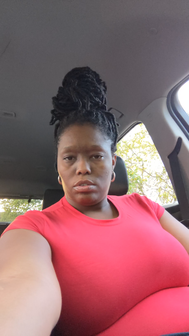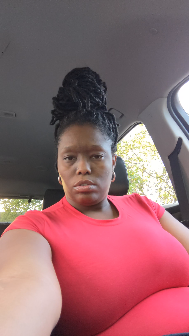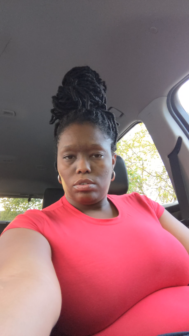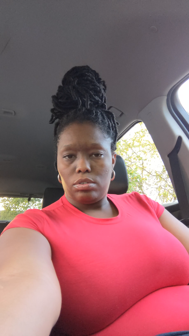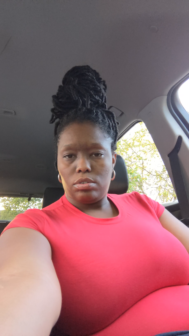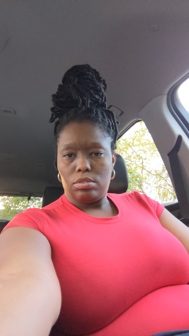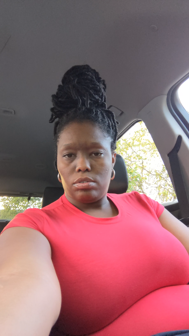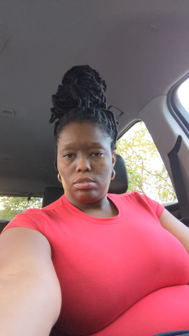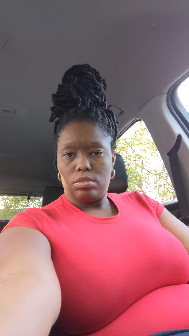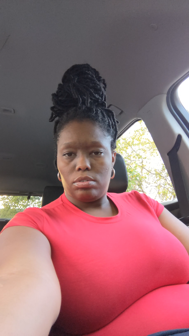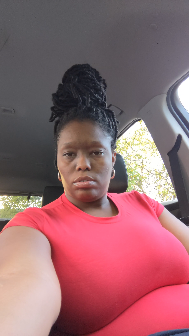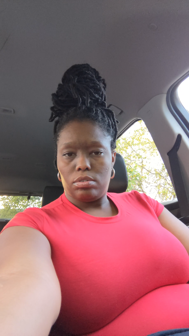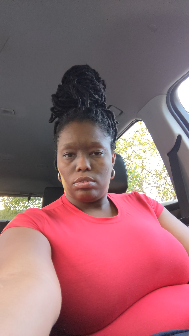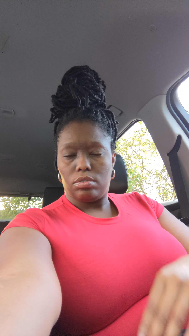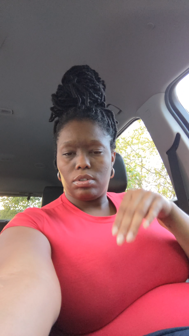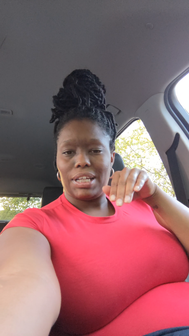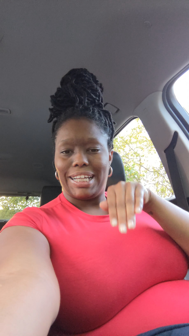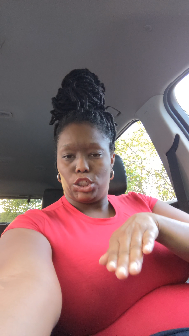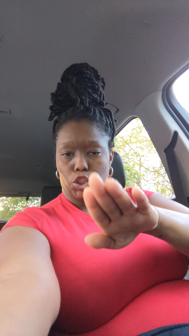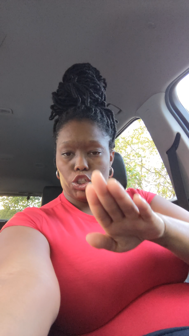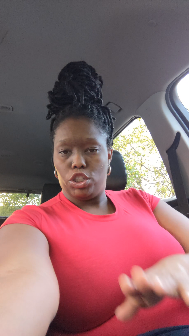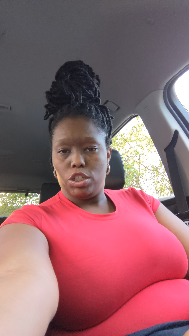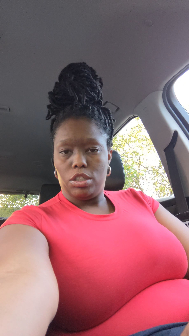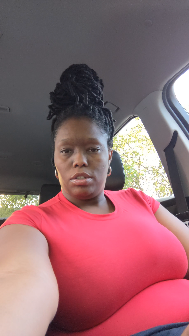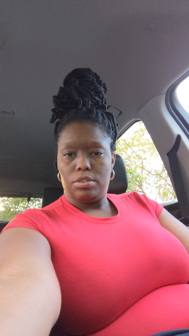enter